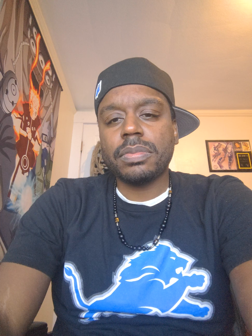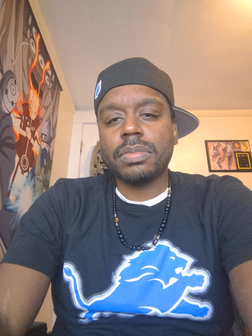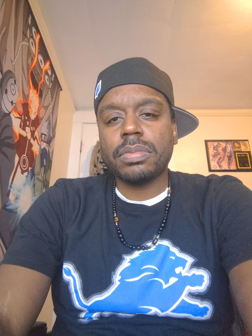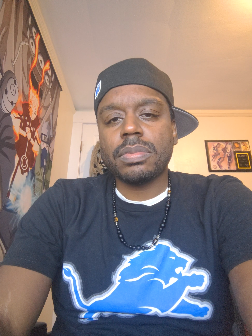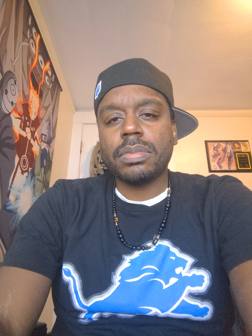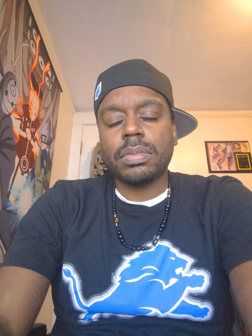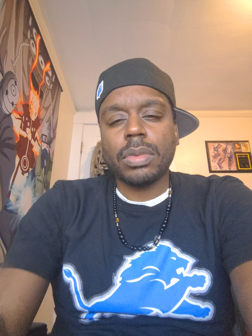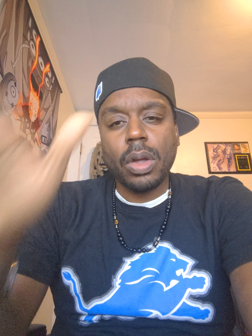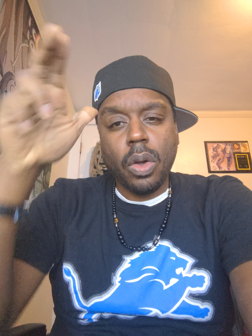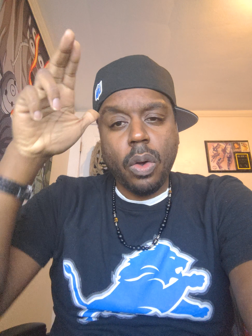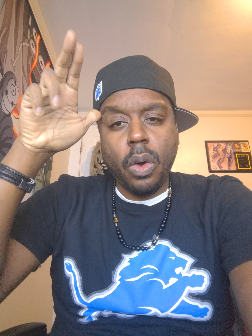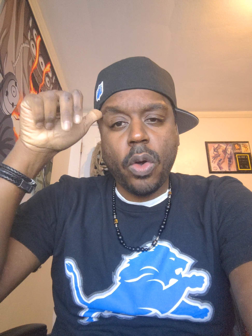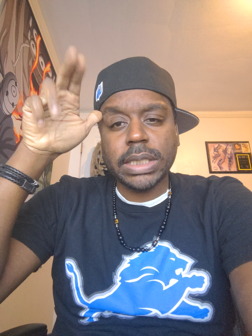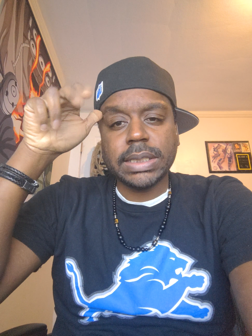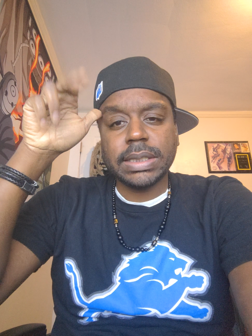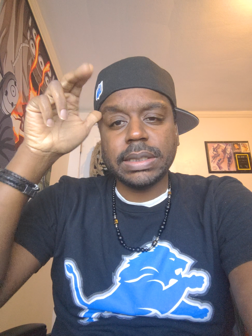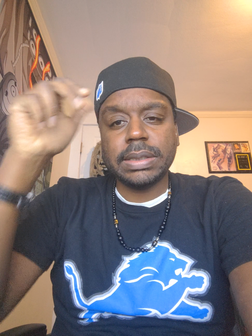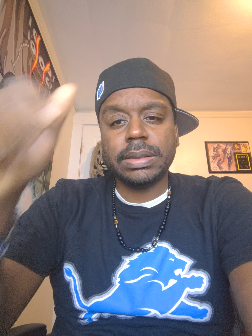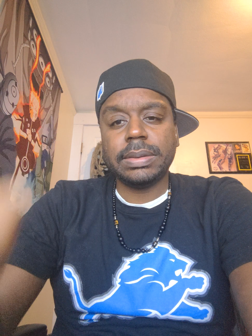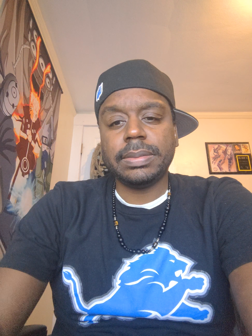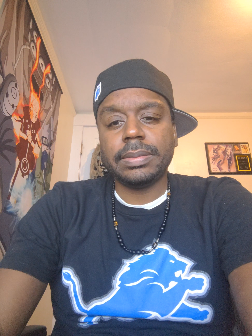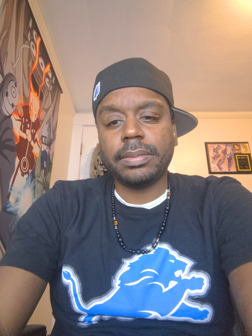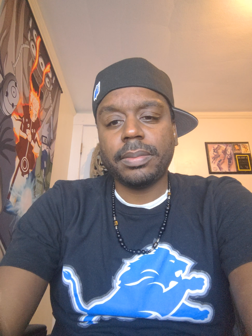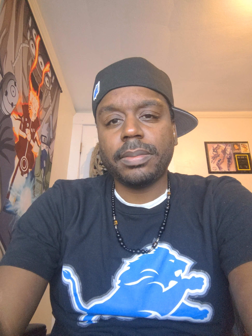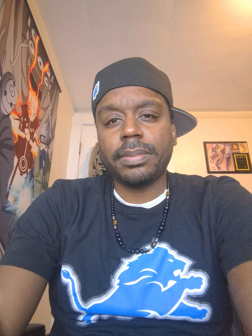horse